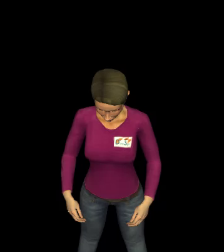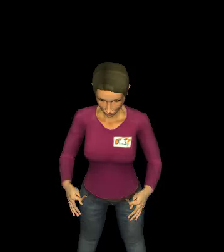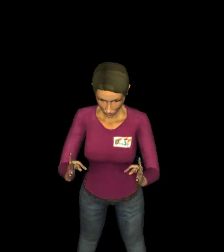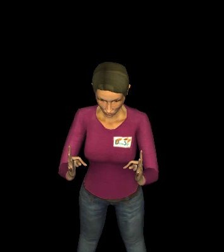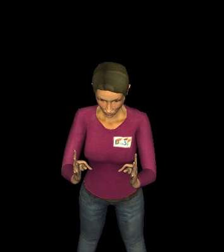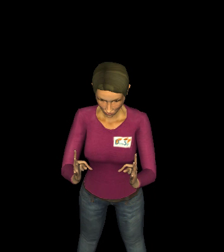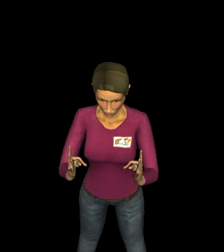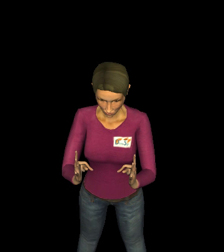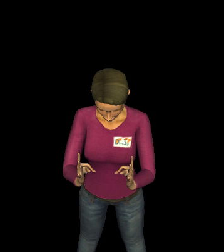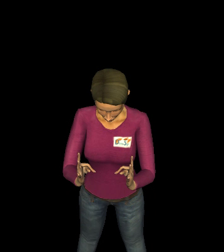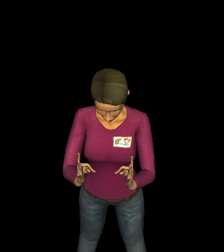خال